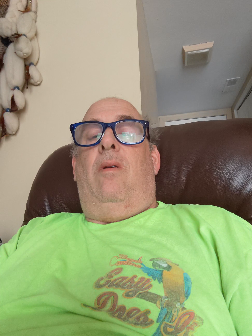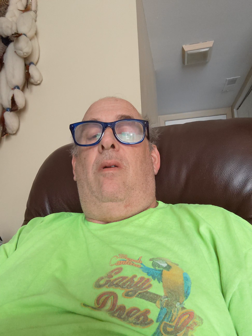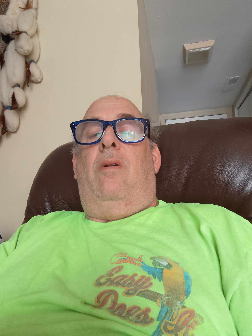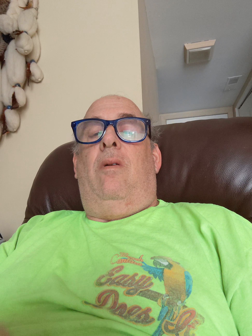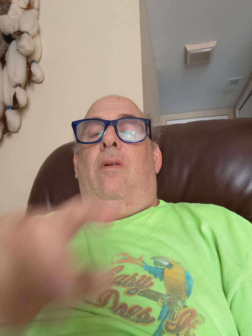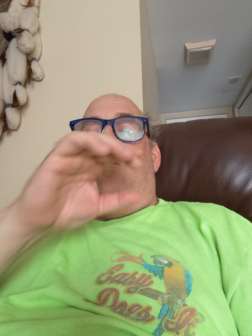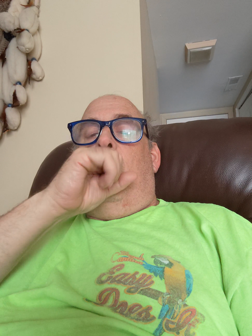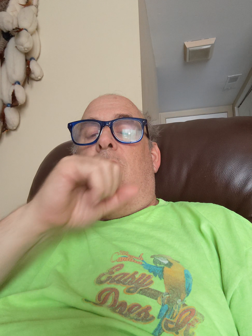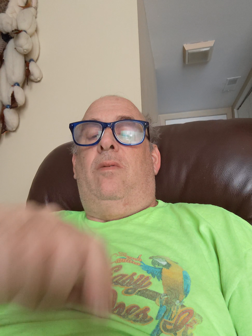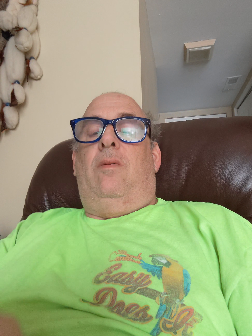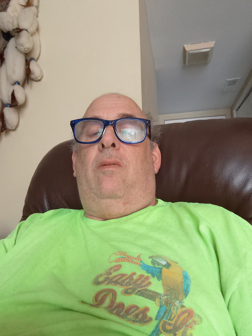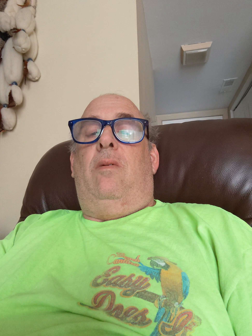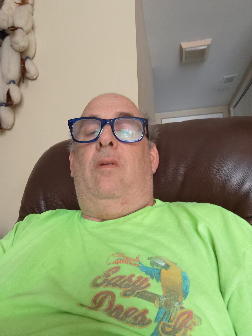orange